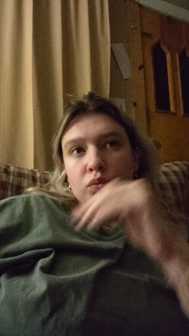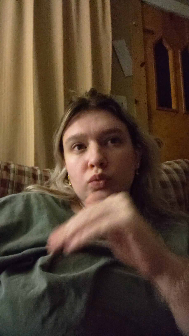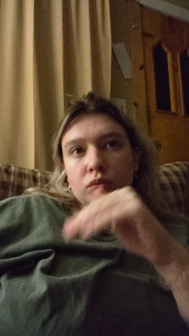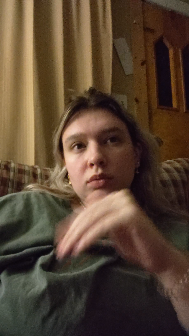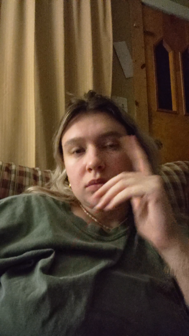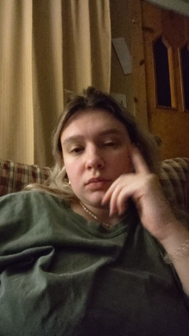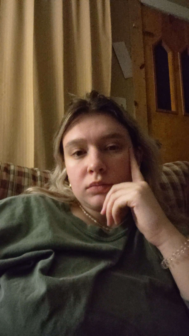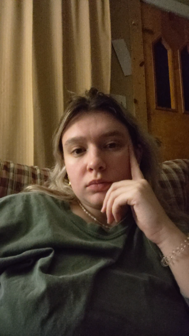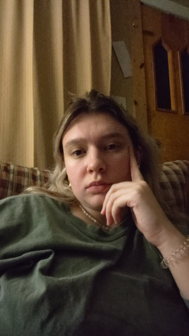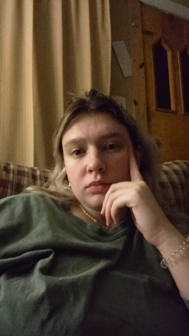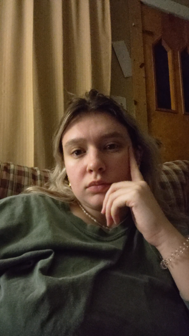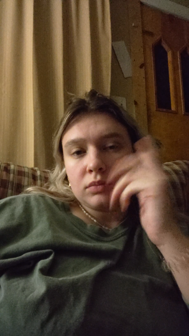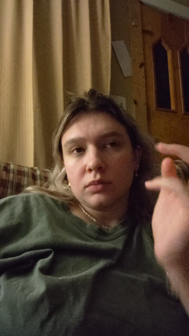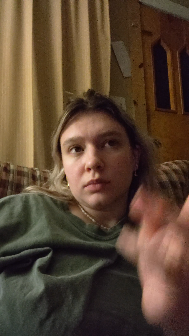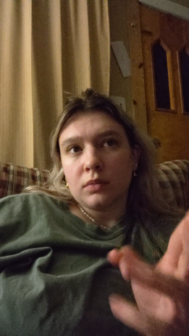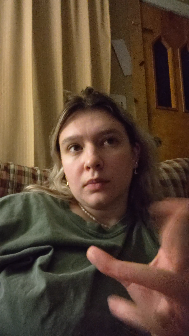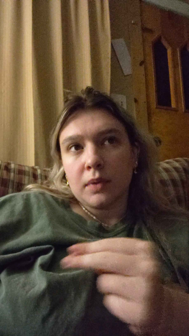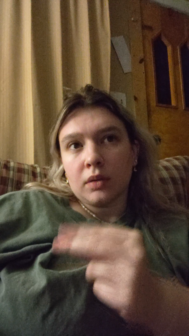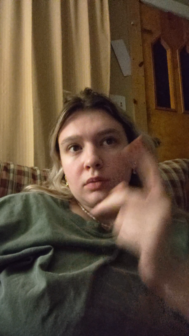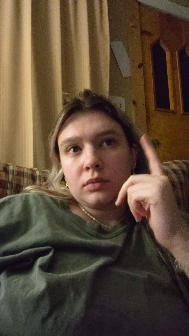belt